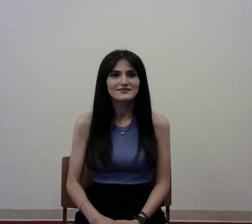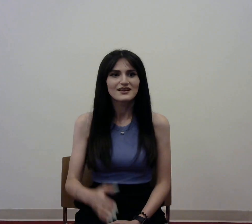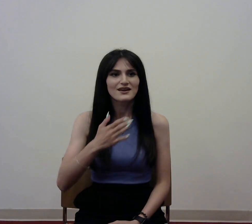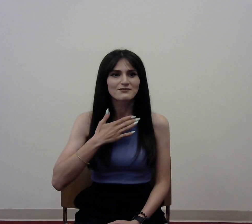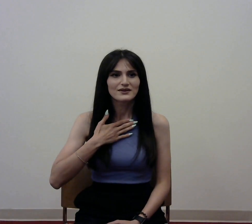mən